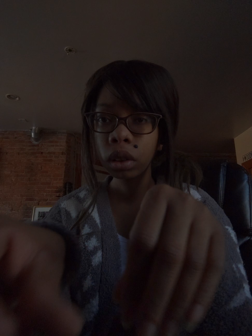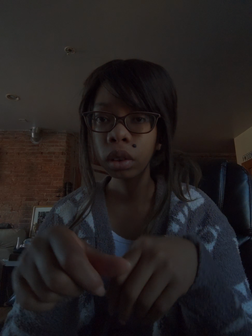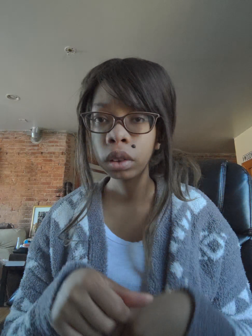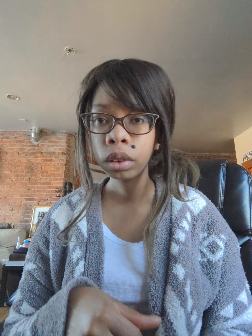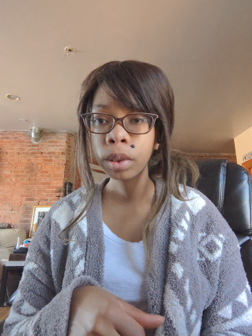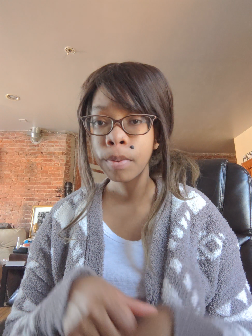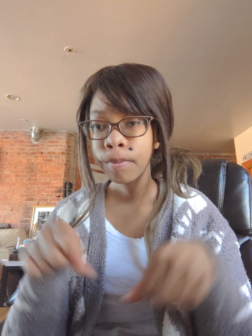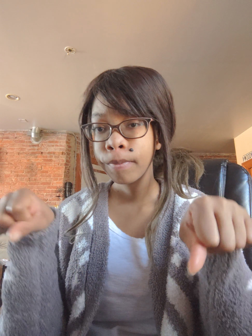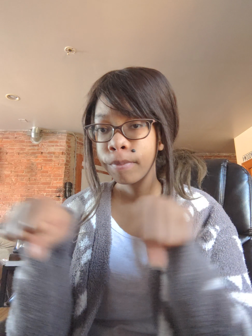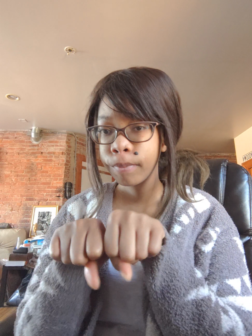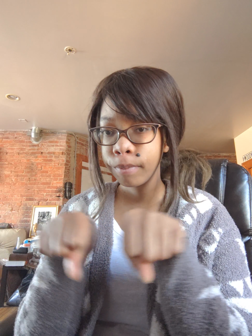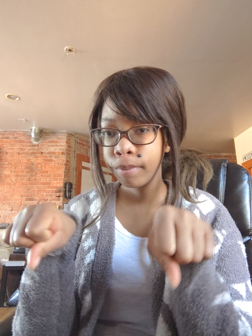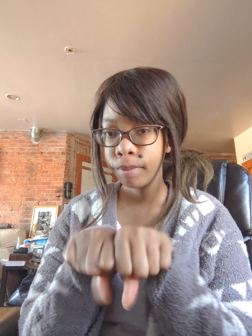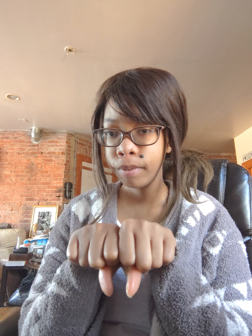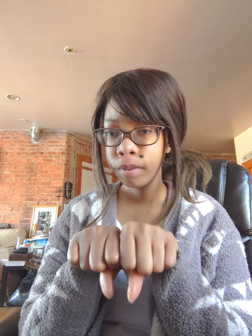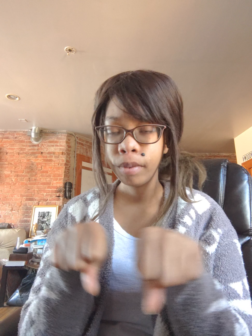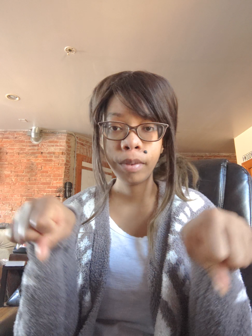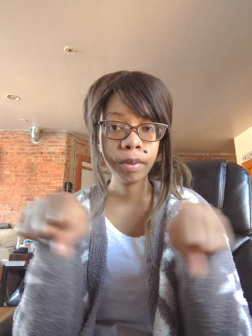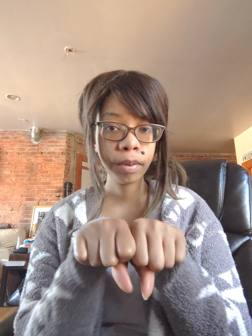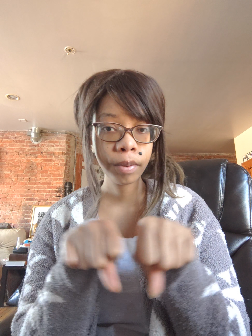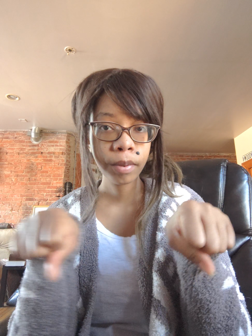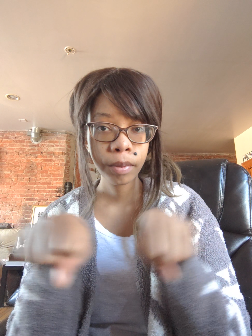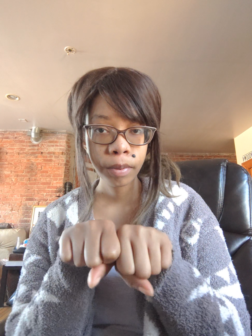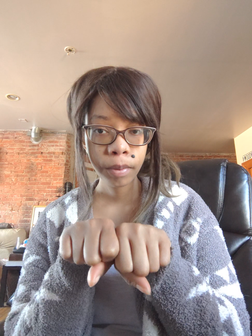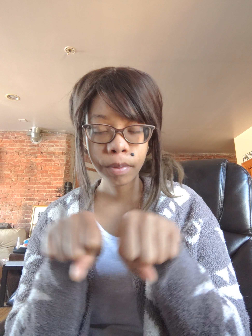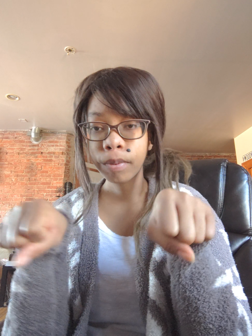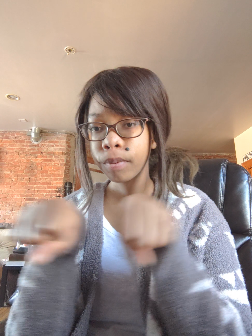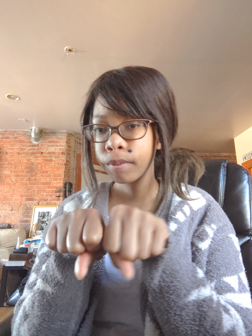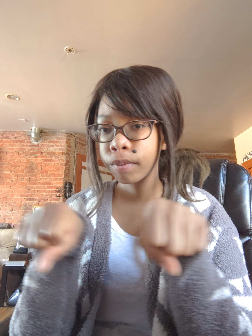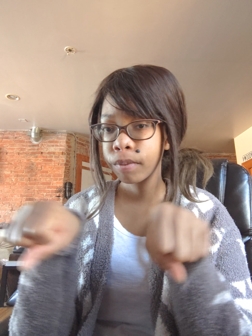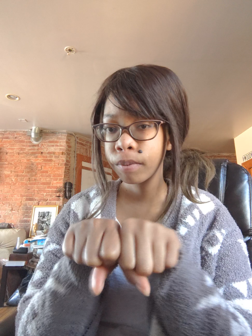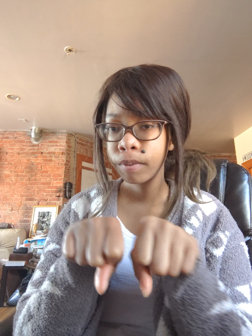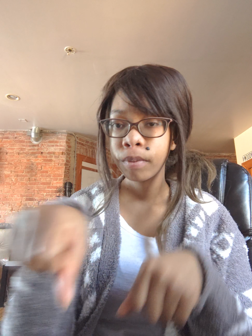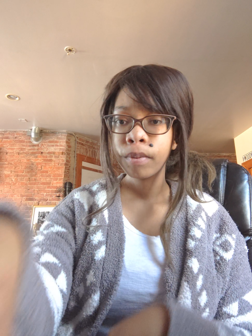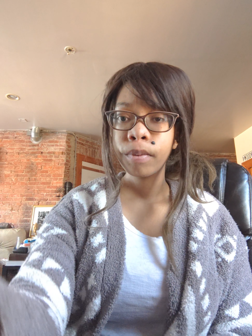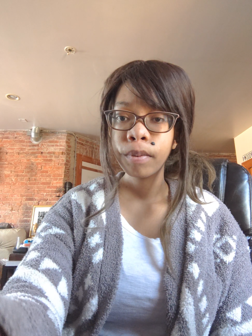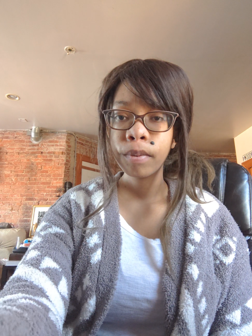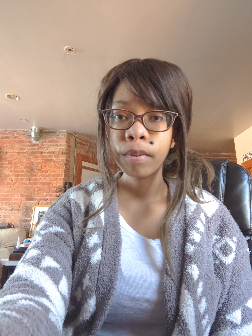shoe